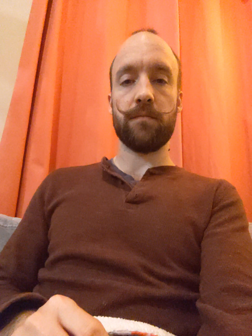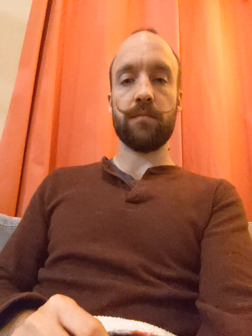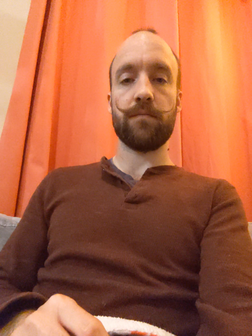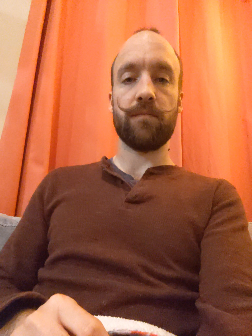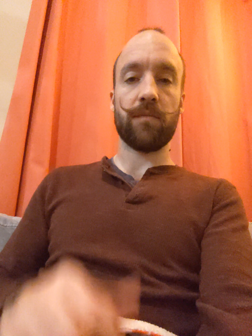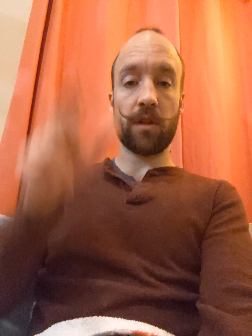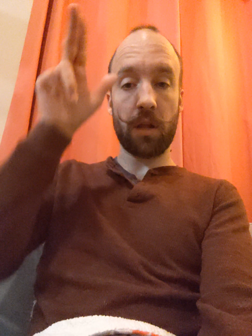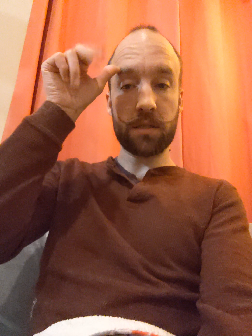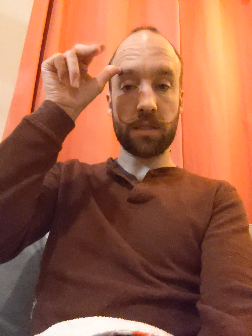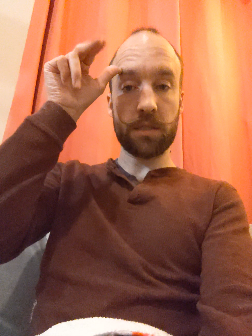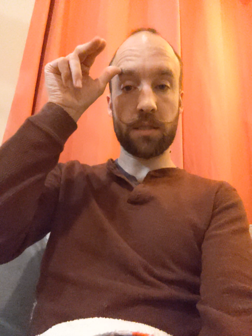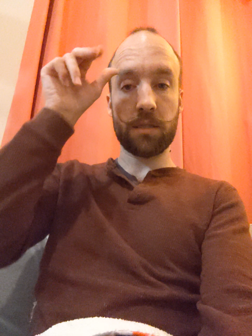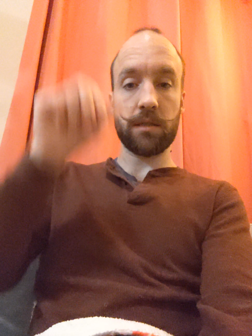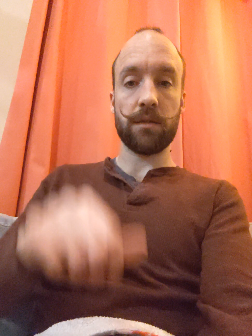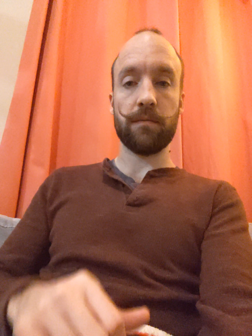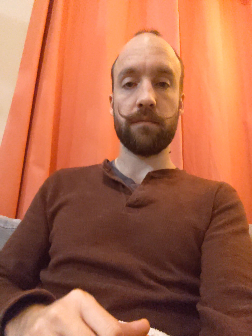horse